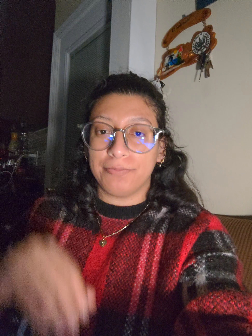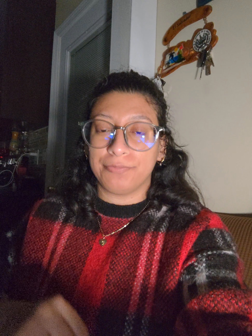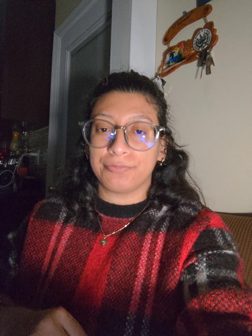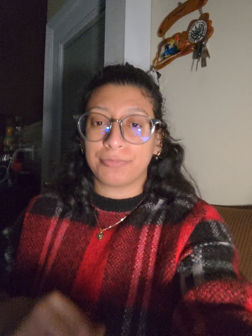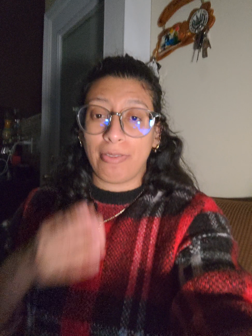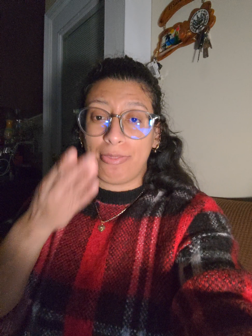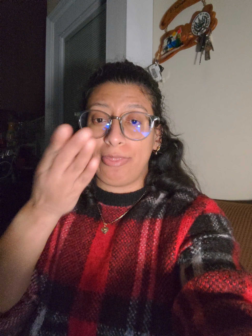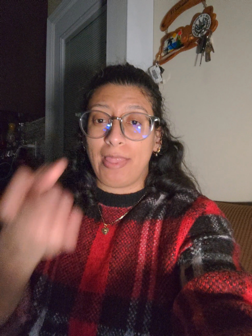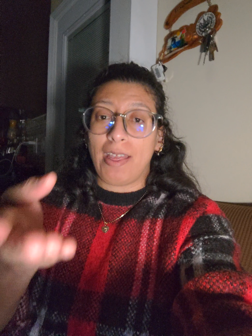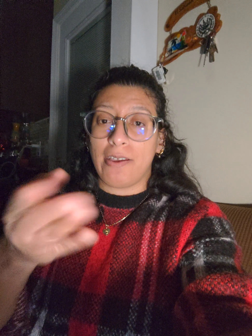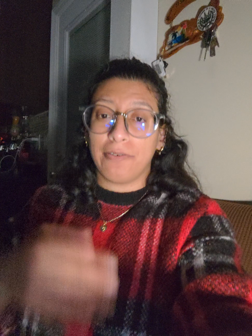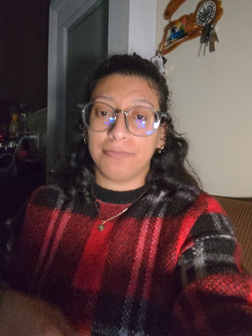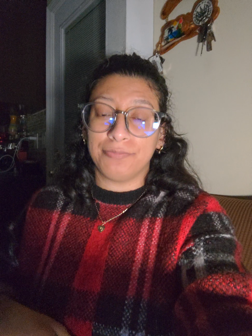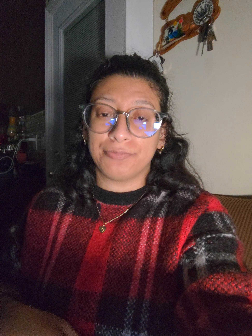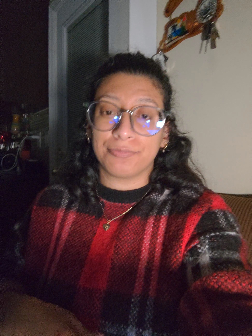there